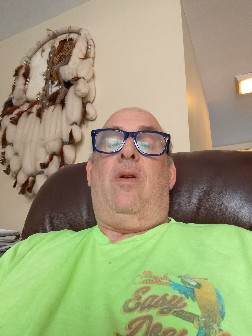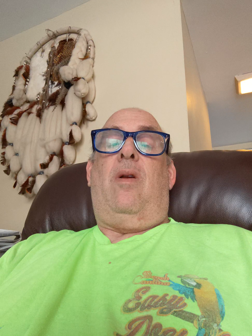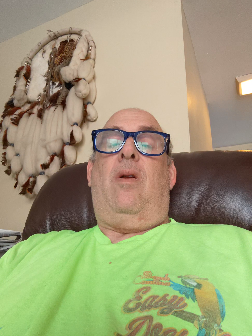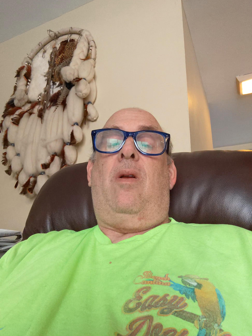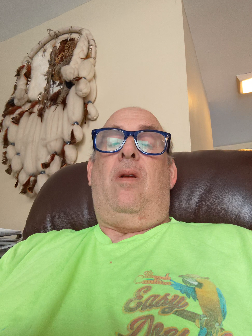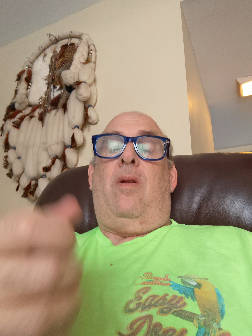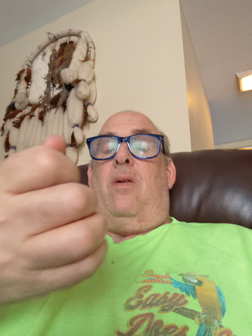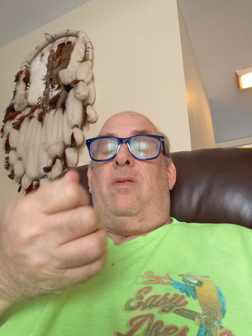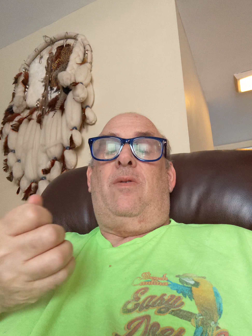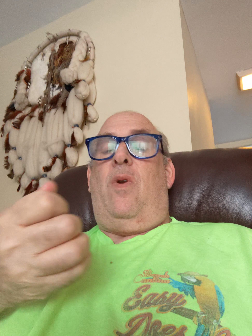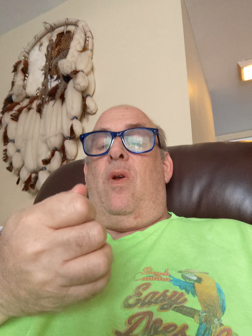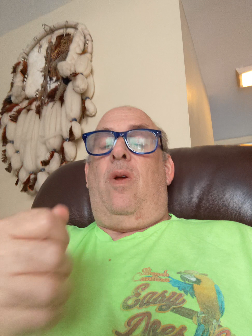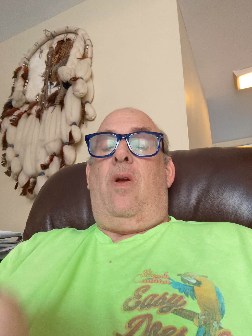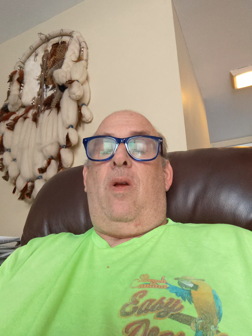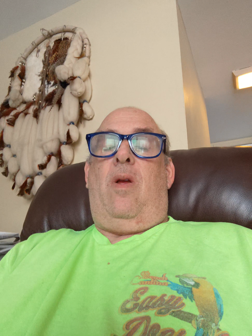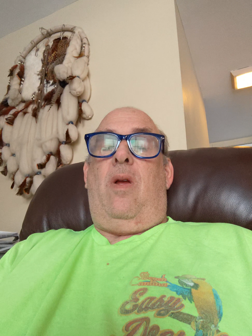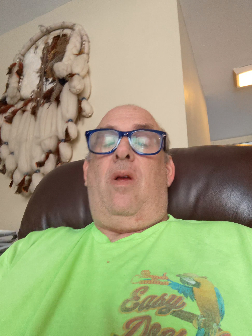drawer